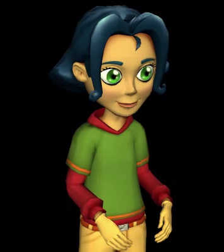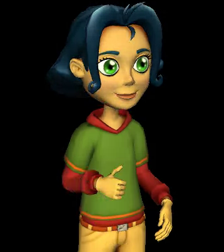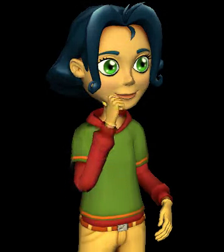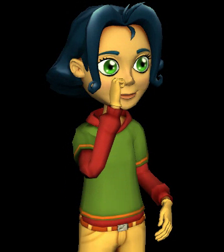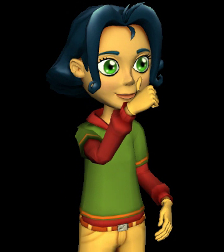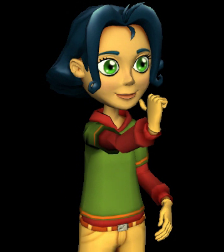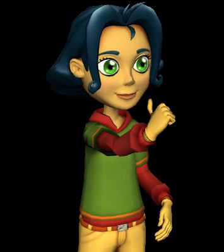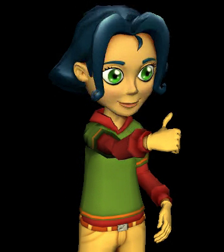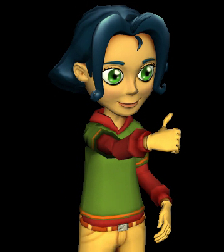بعد غد